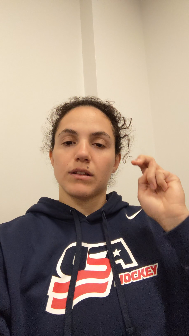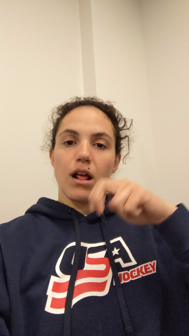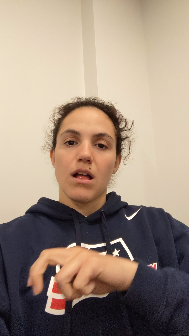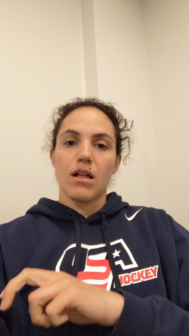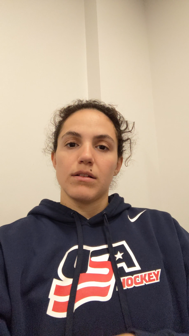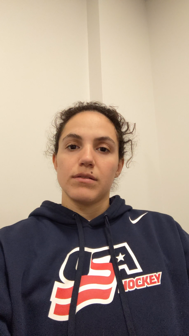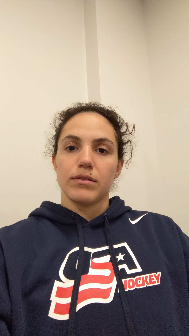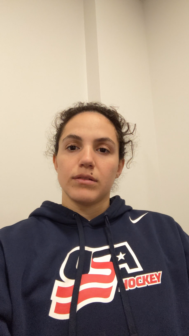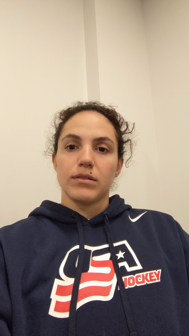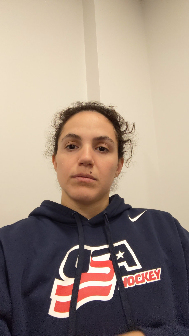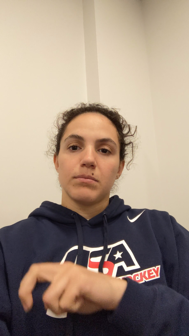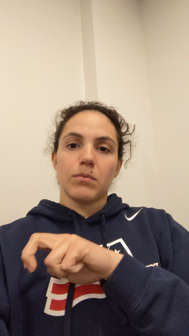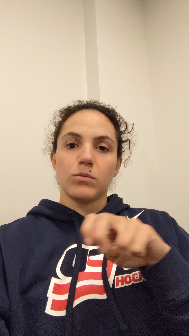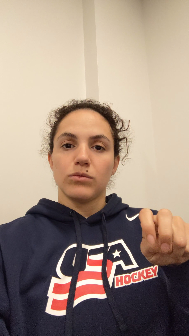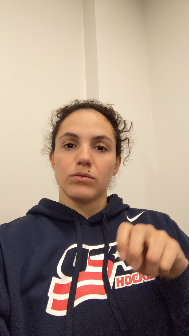porch